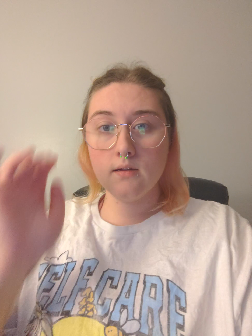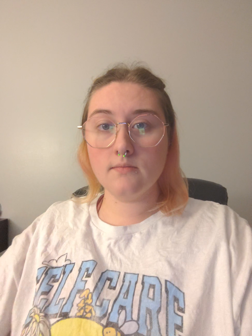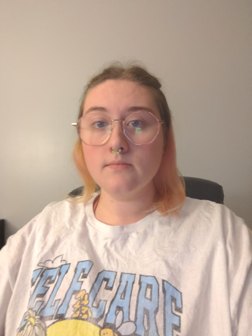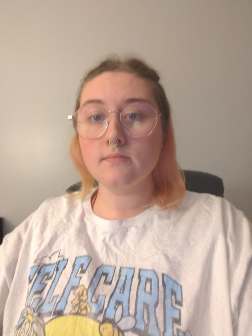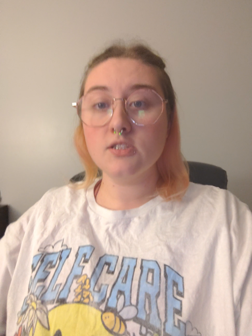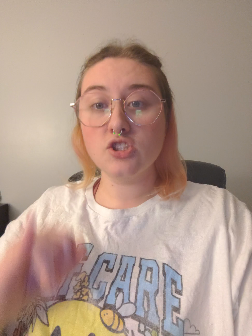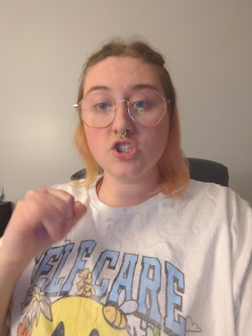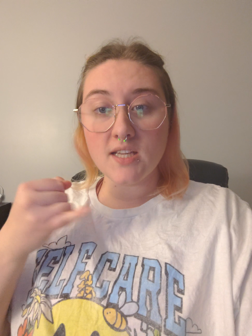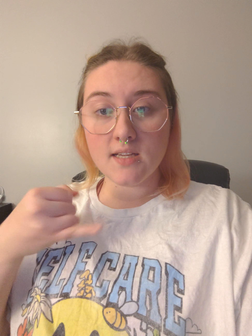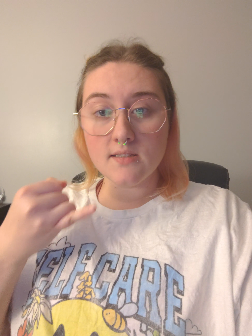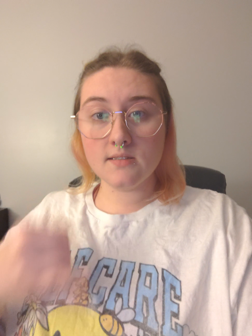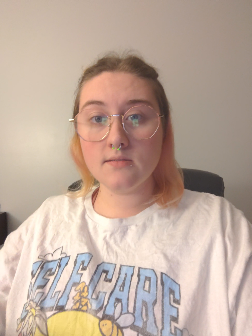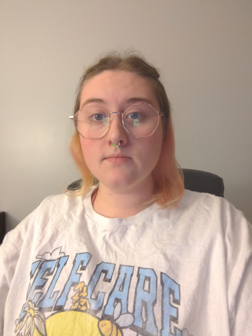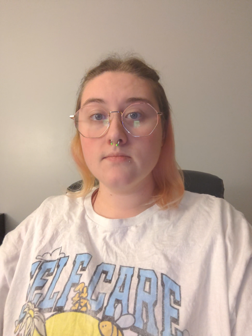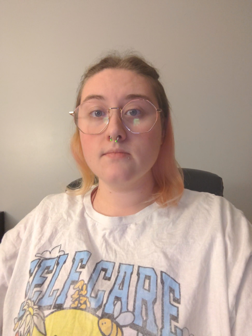jeans